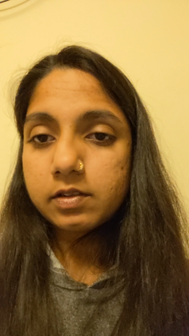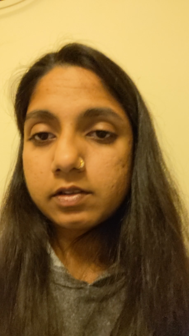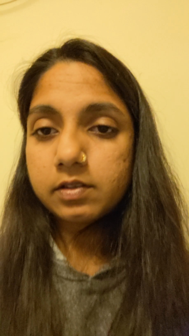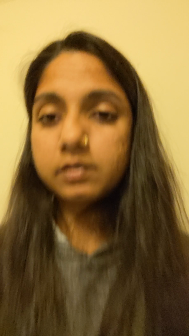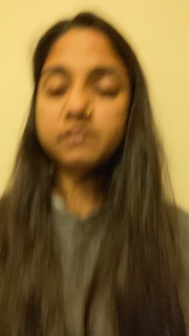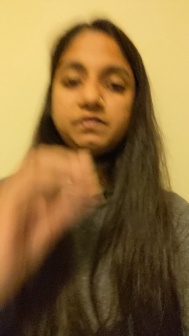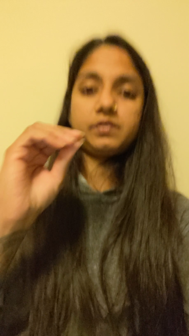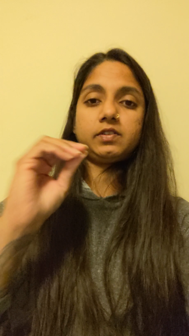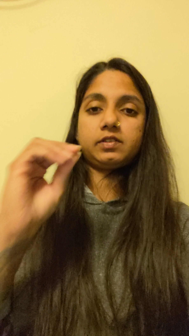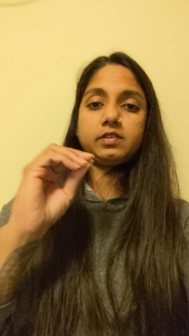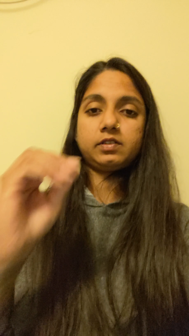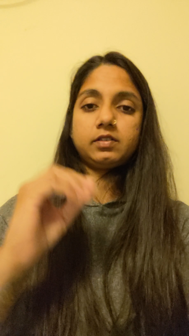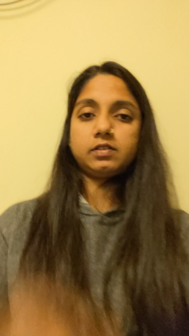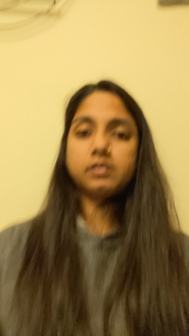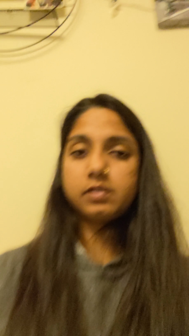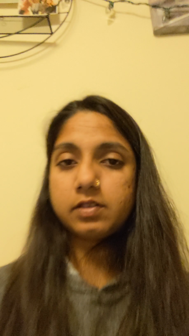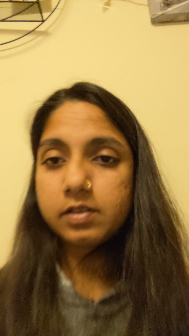fix